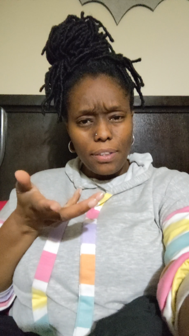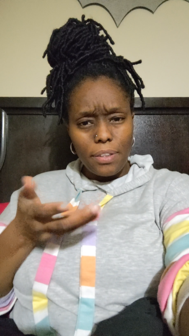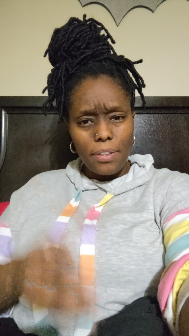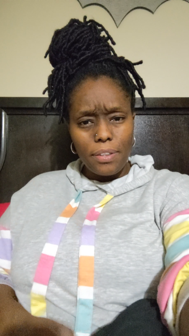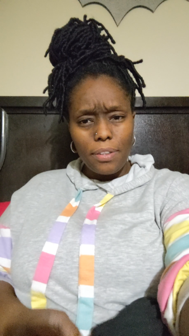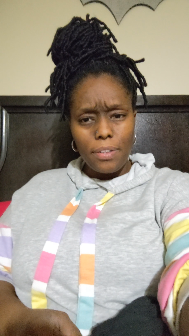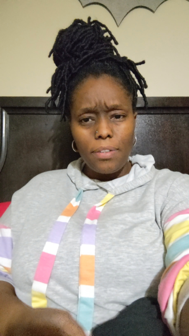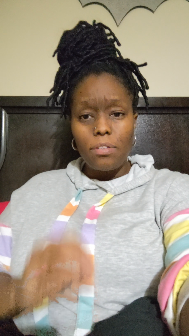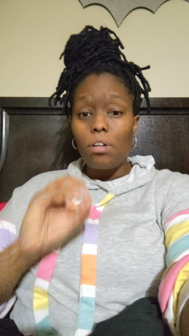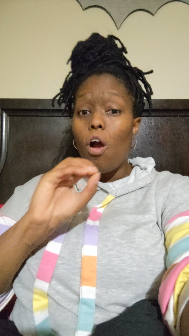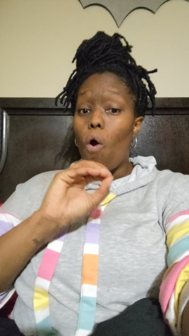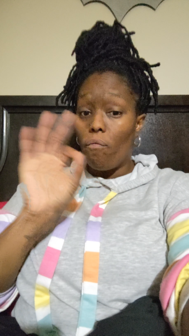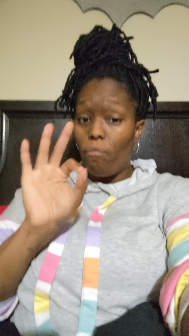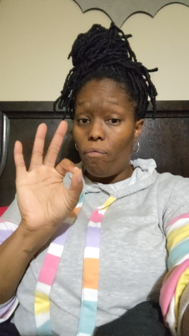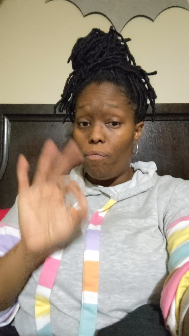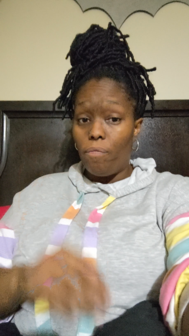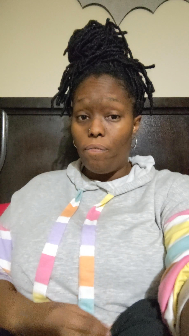off